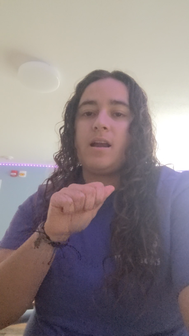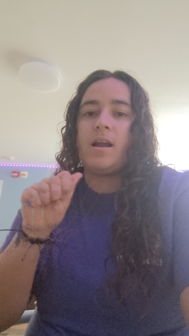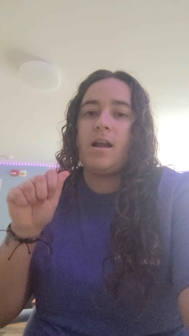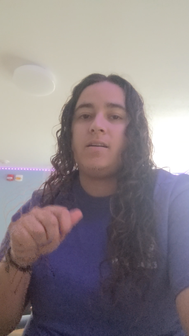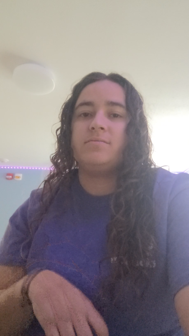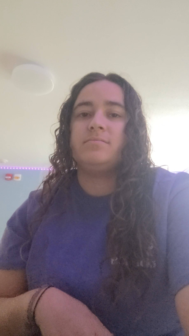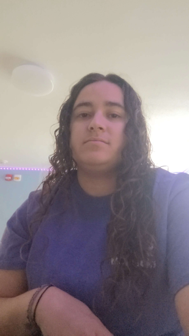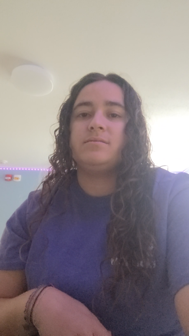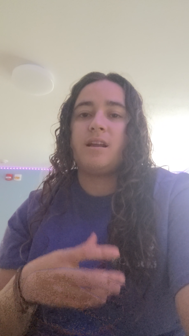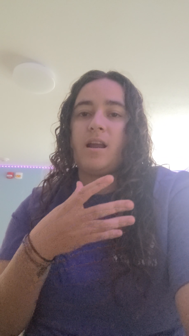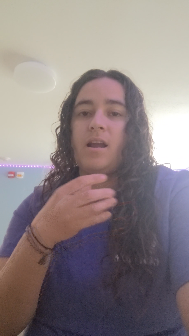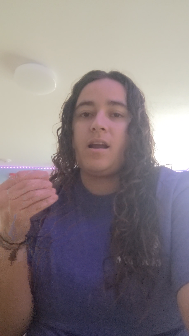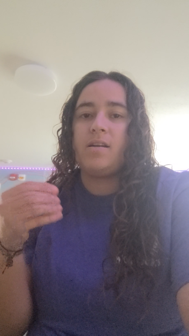and